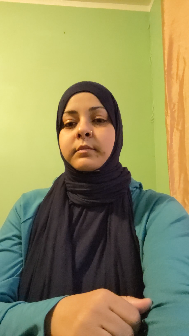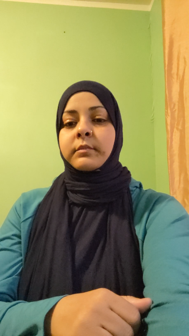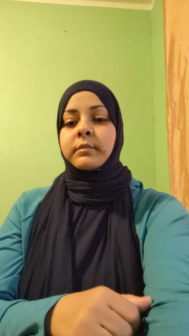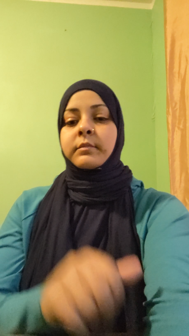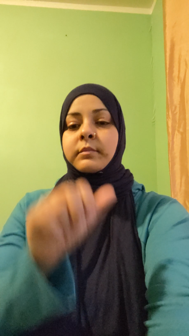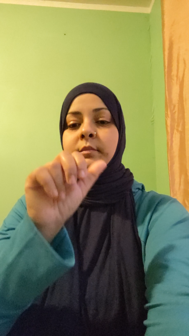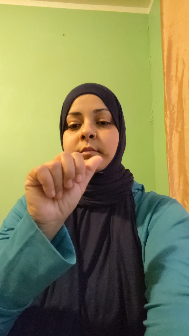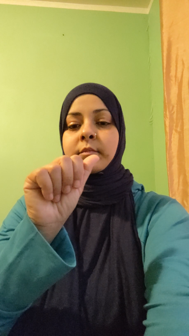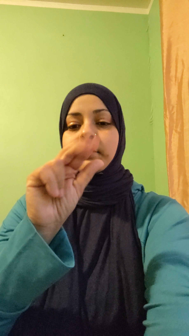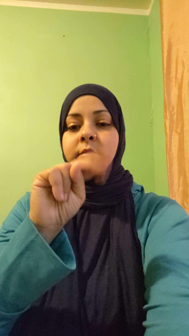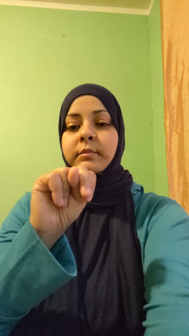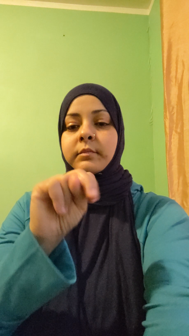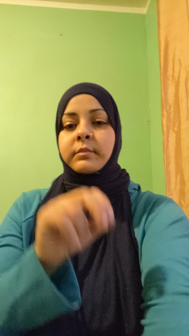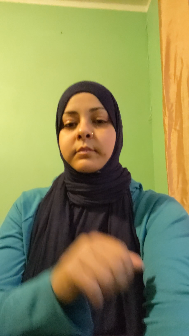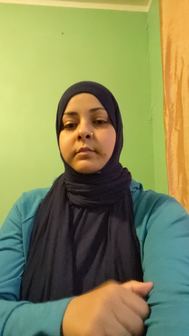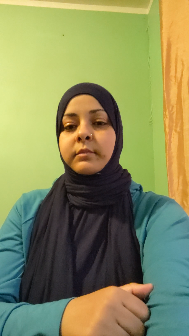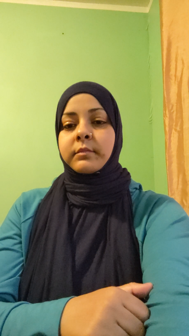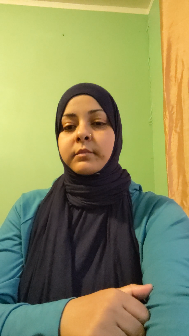an